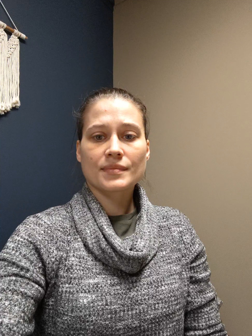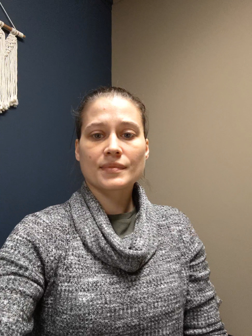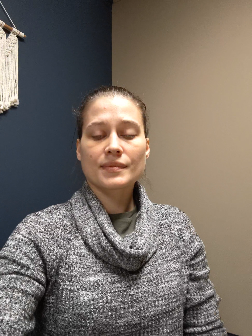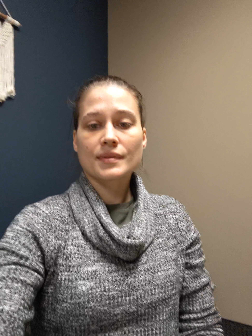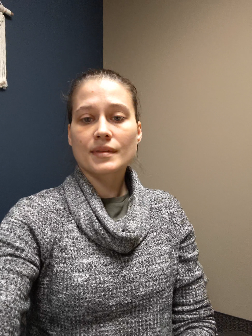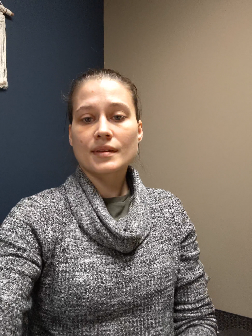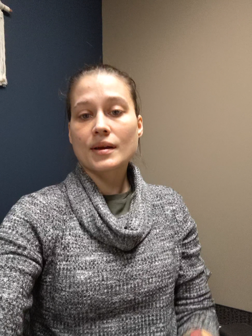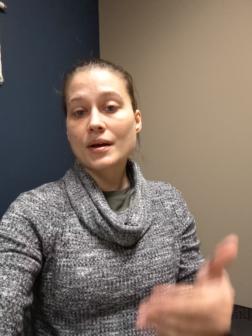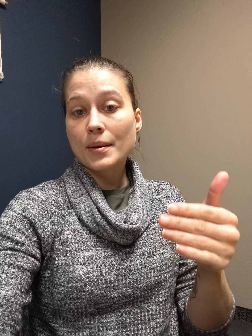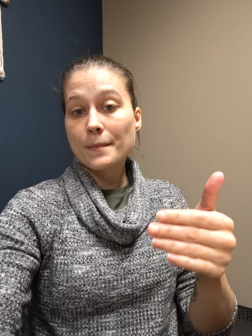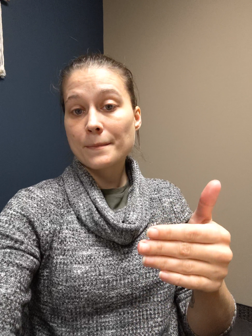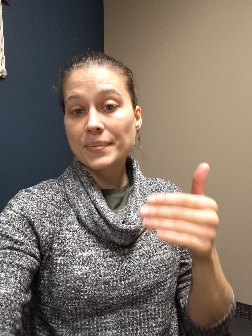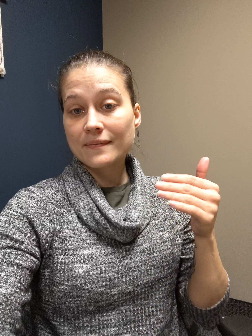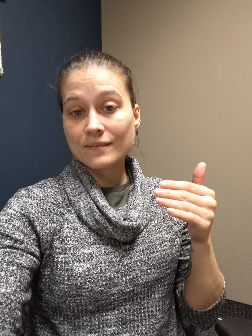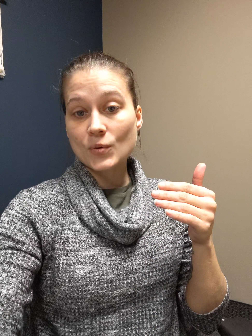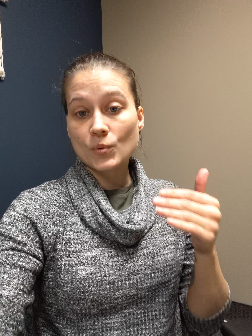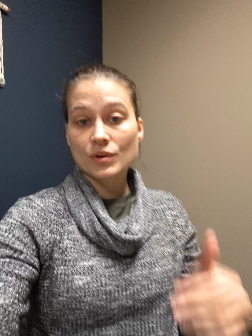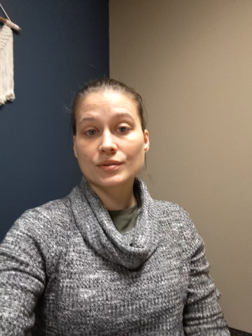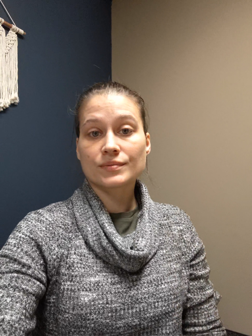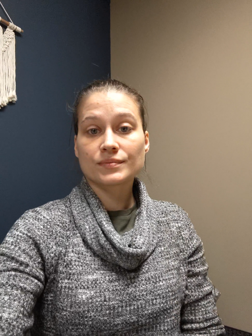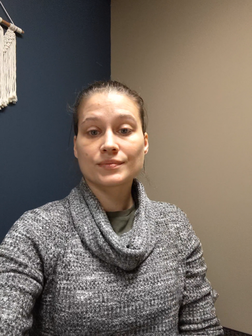before